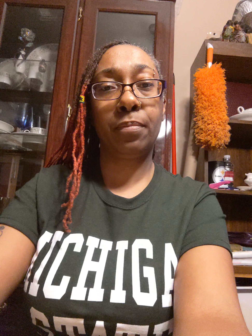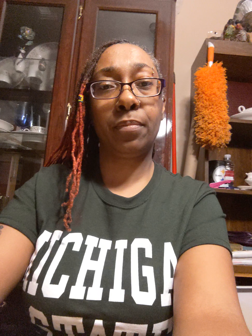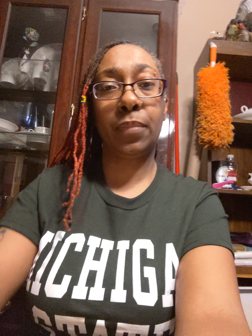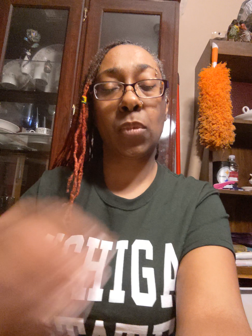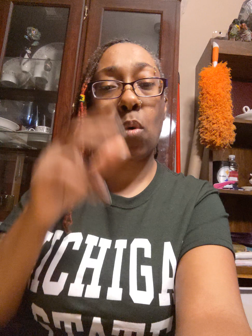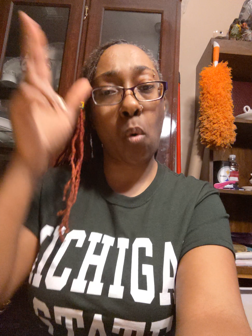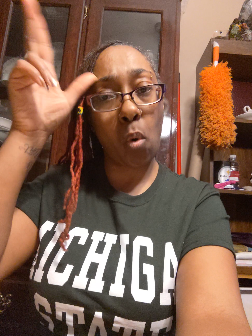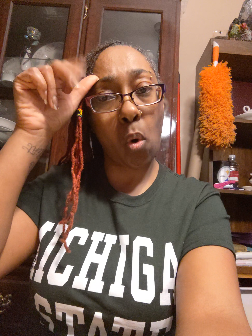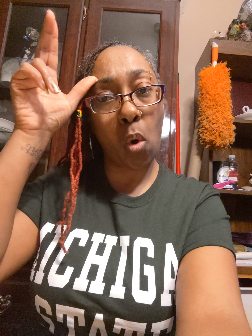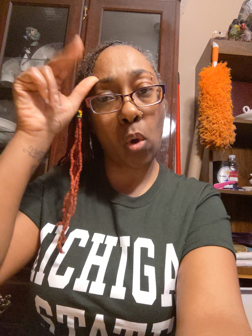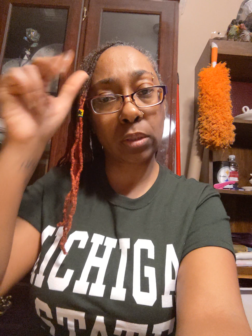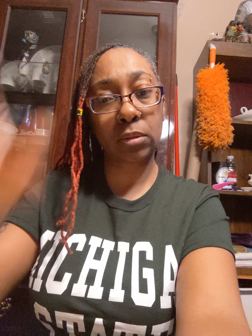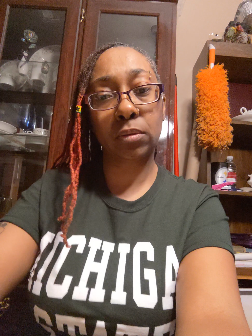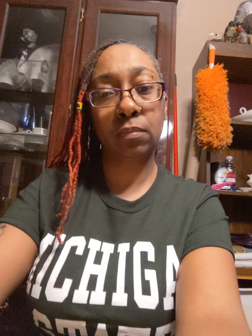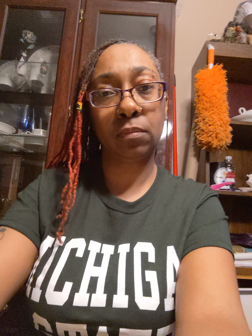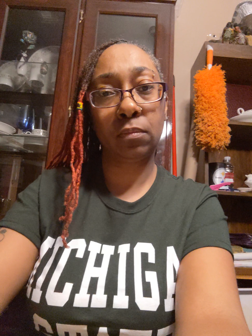horse